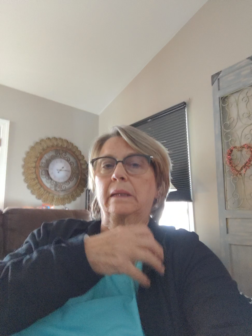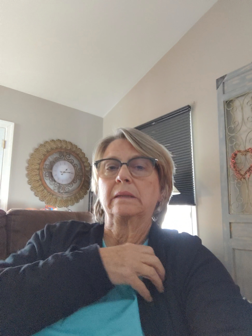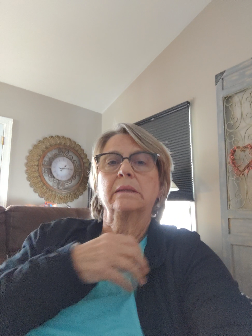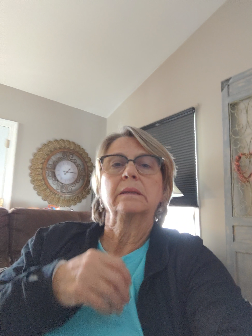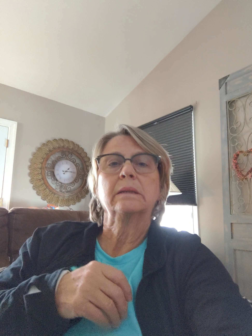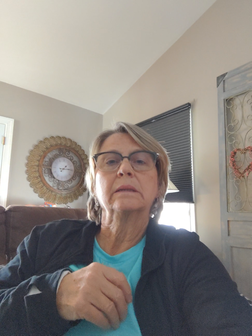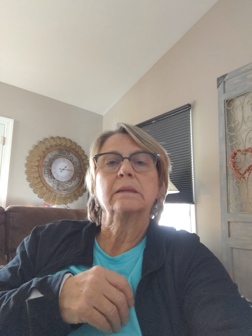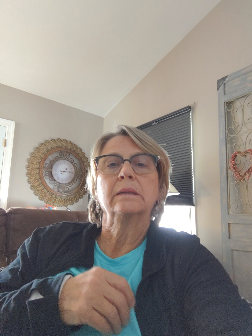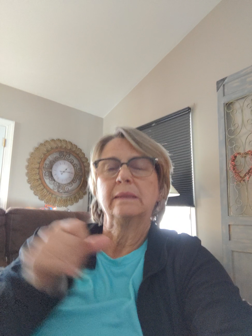police